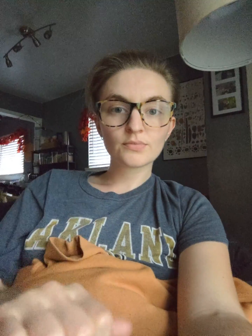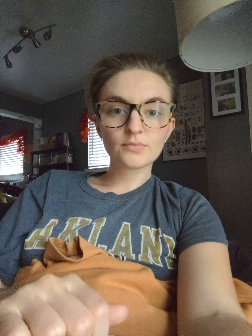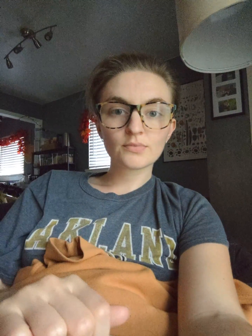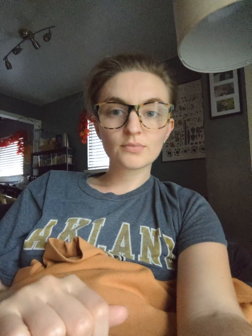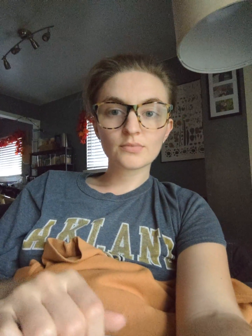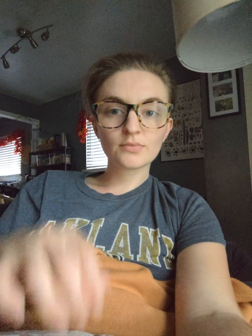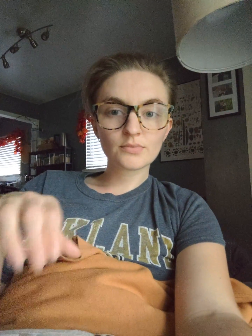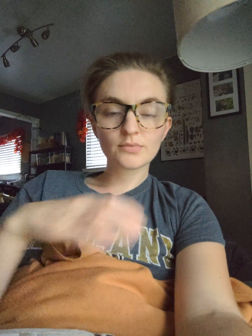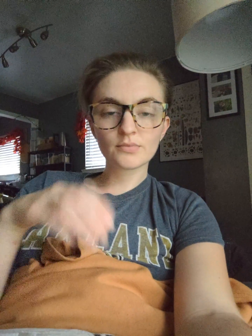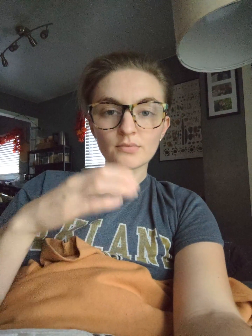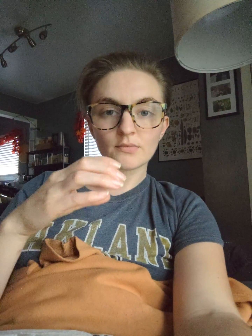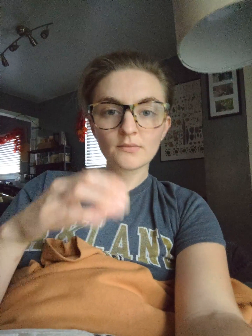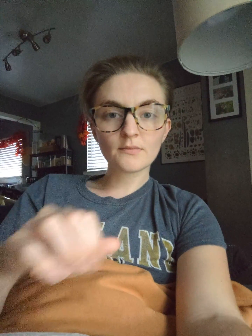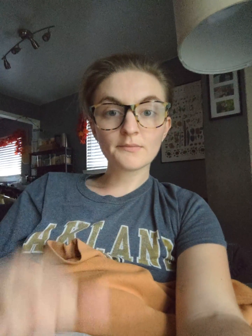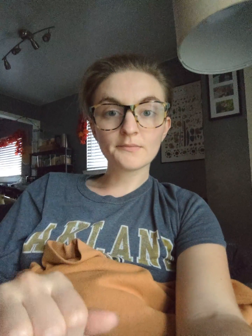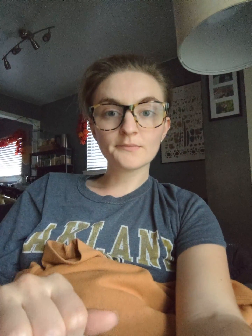does